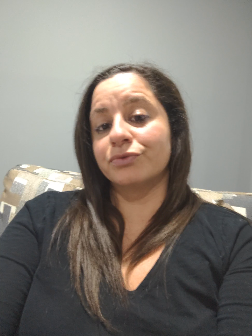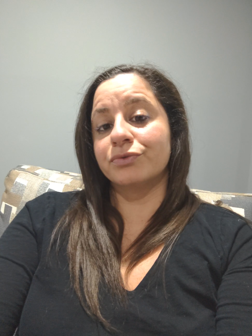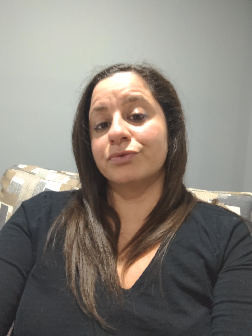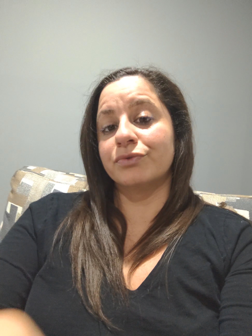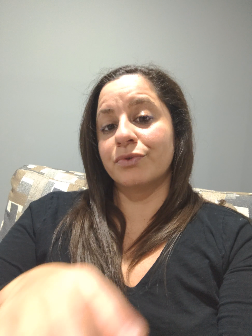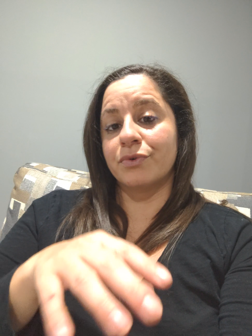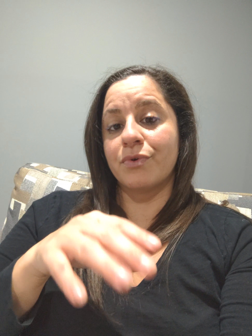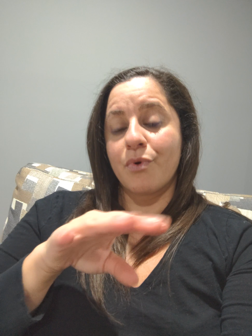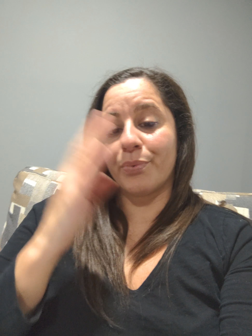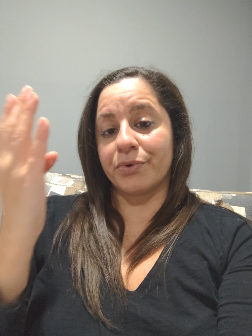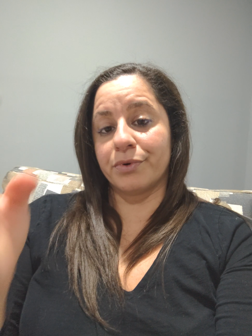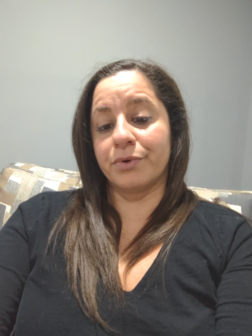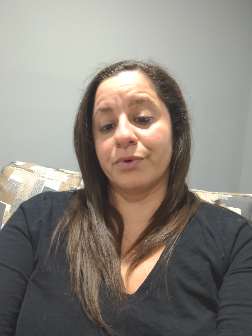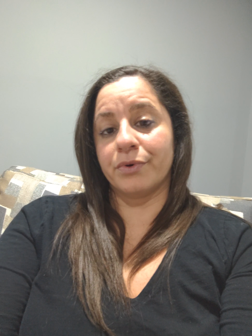open